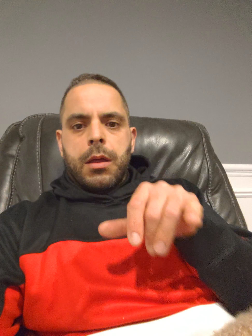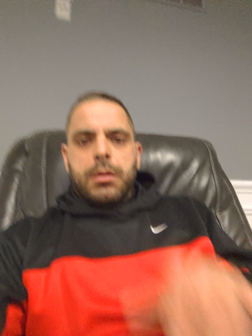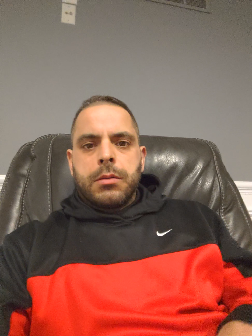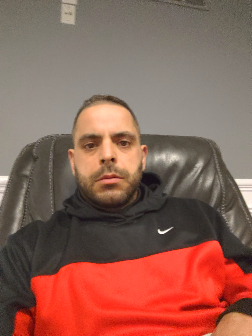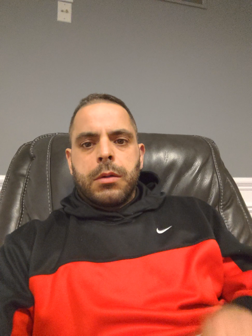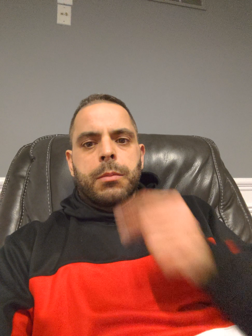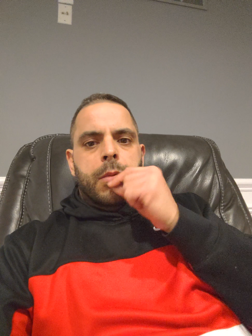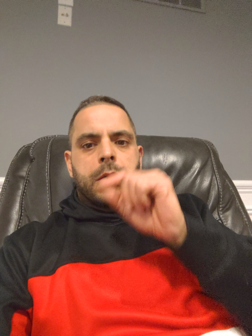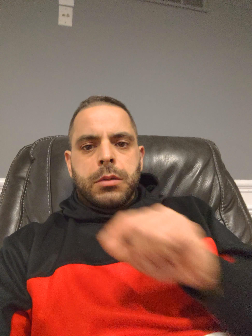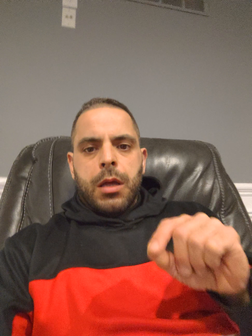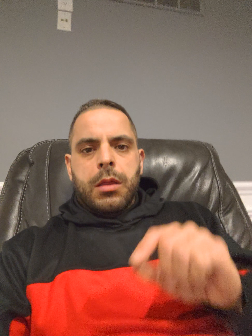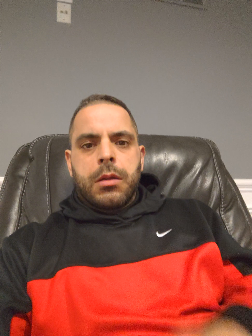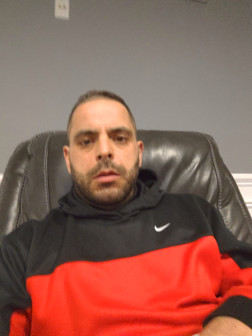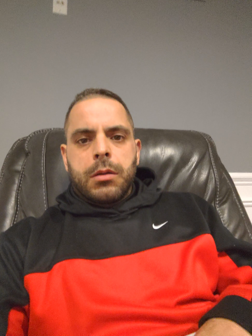pencil